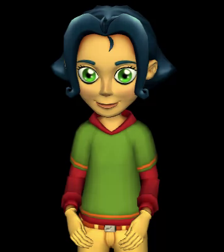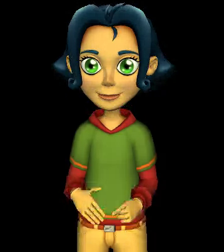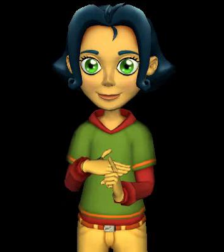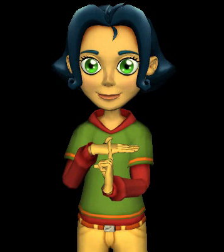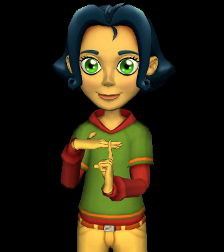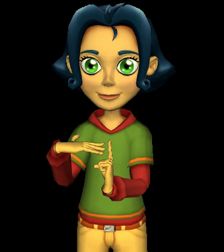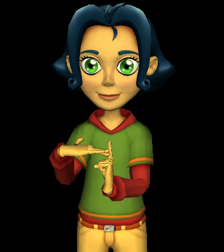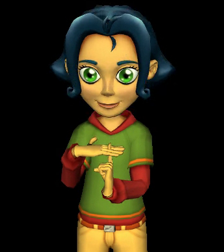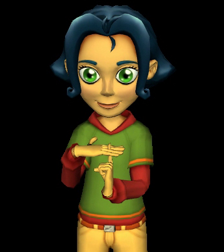مجتمع